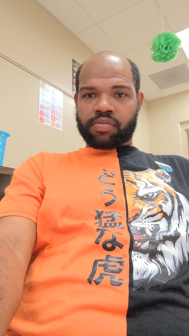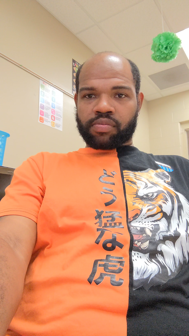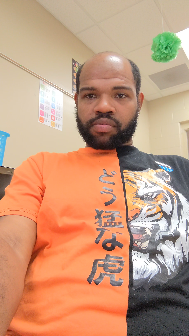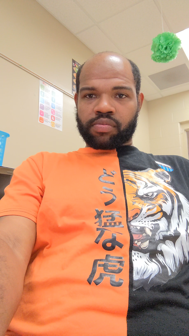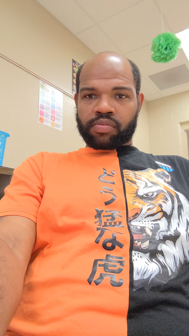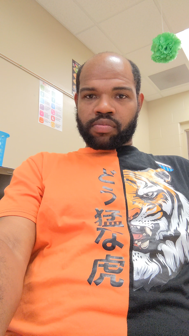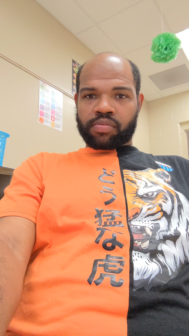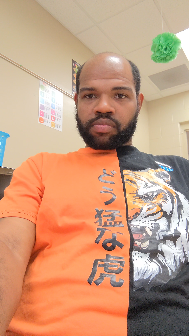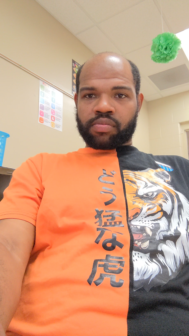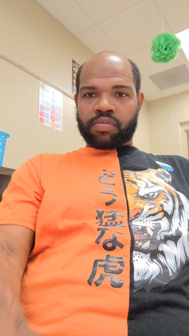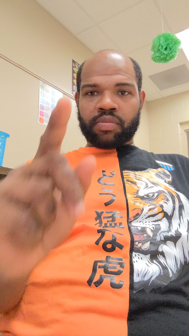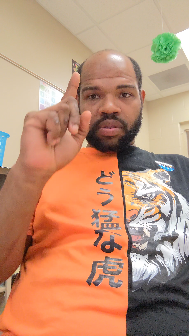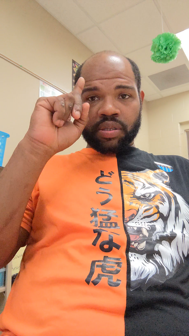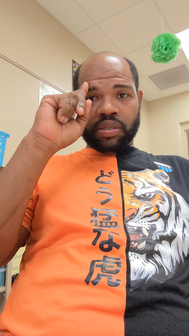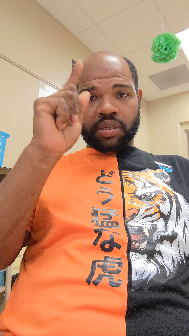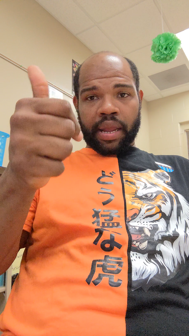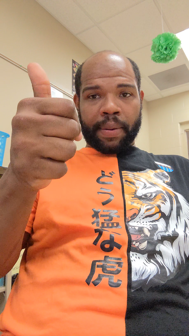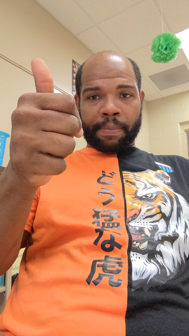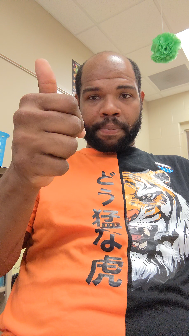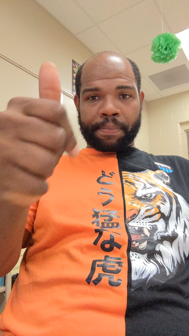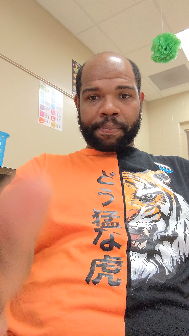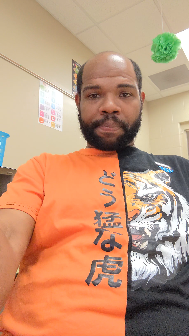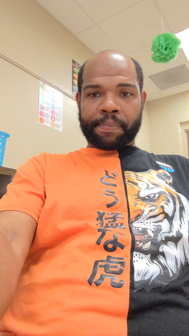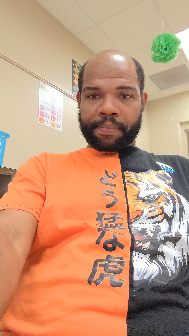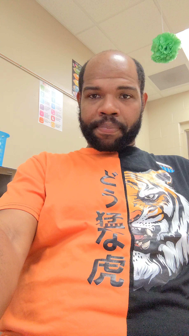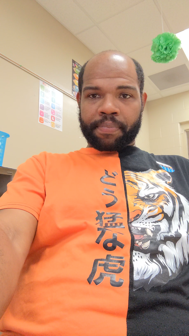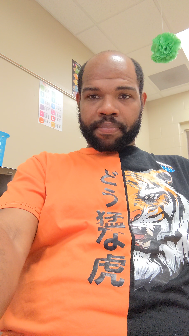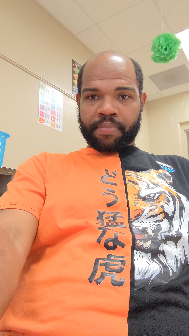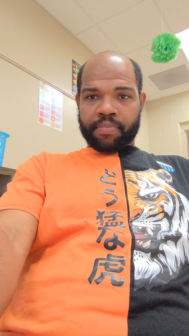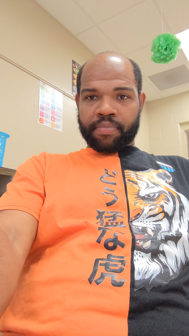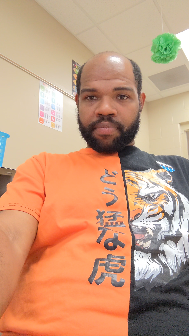dime